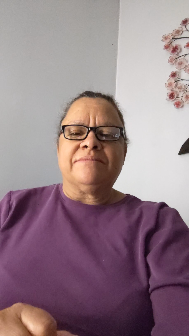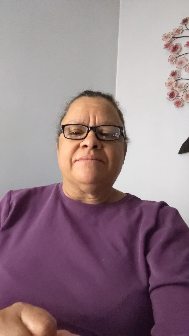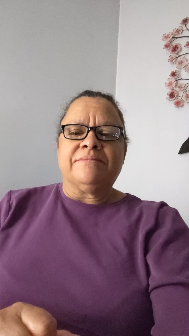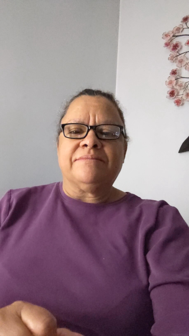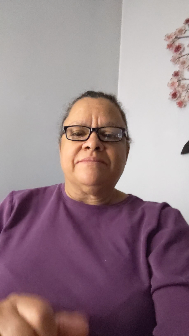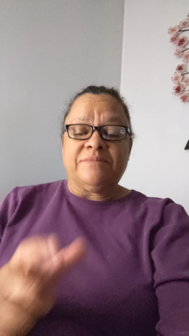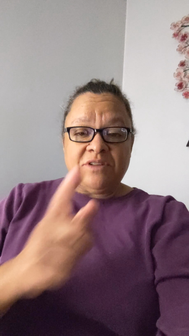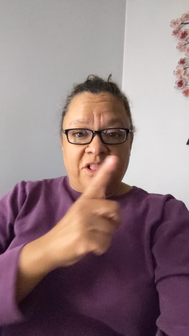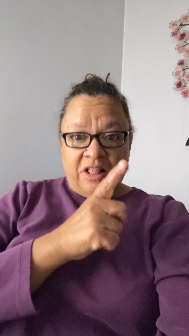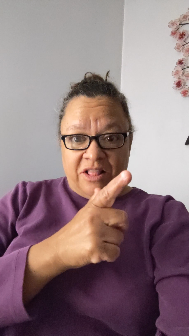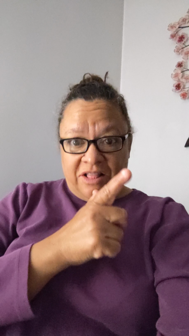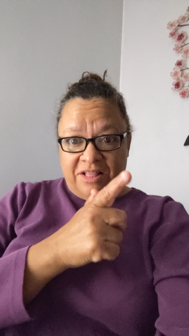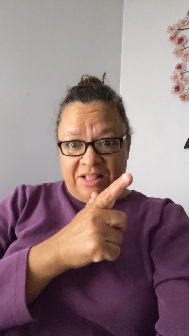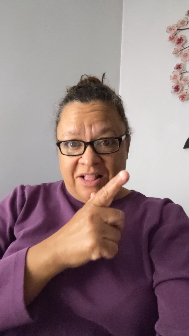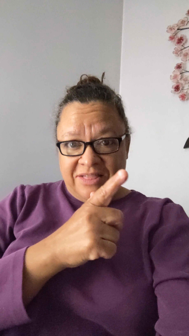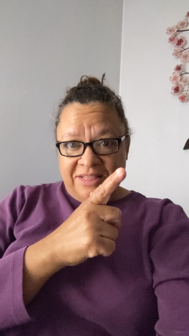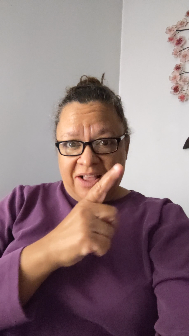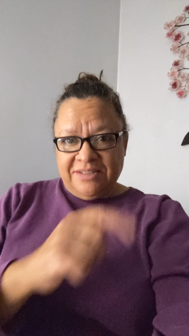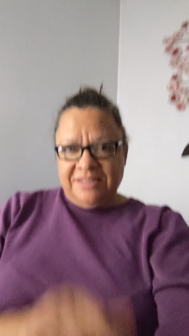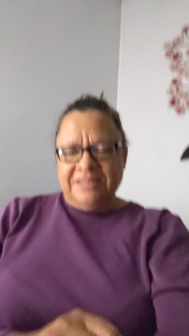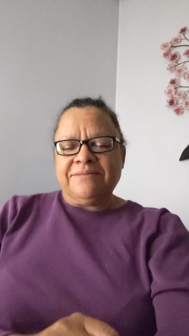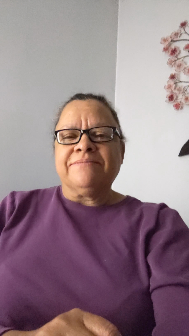lunch